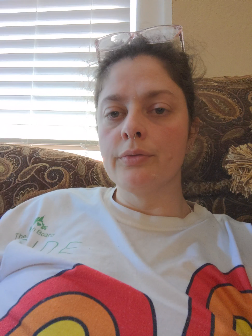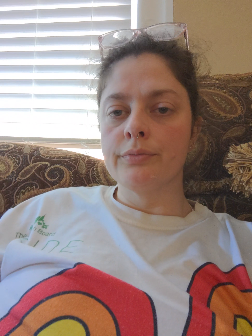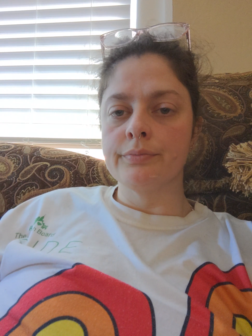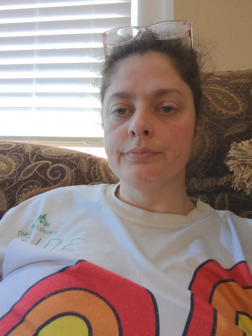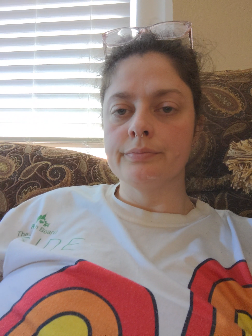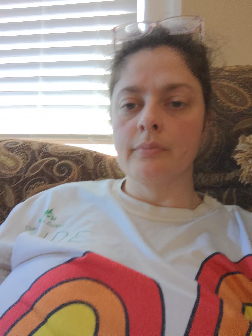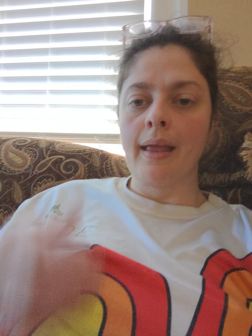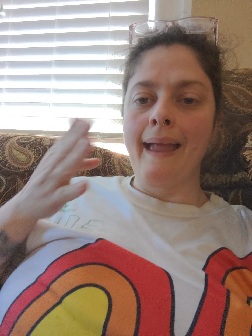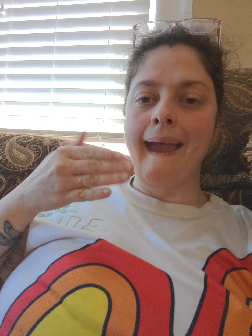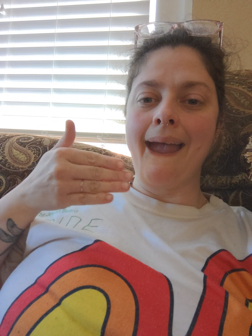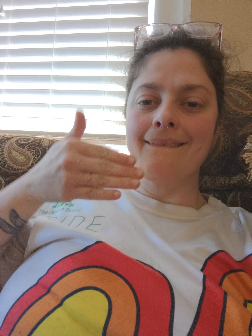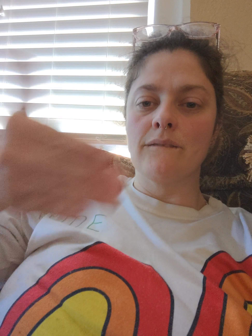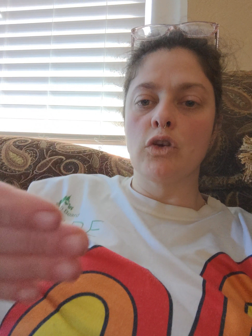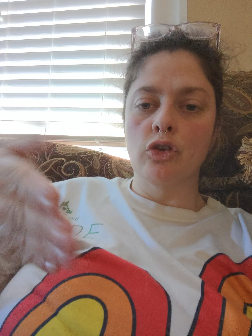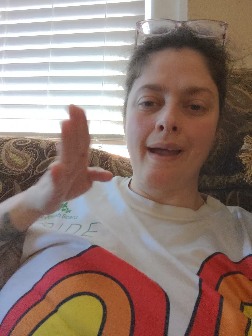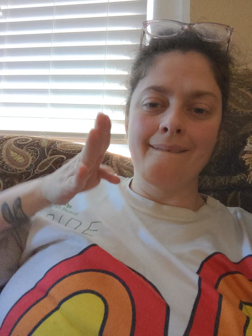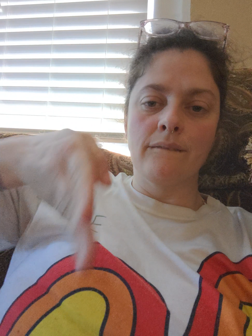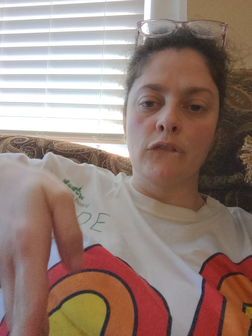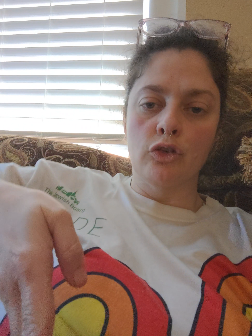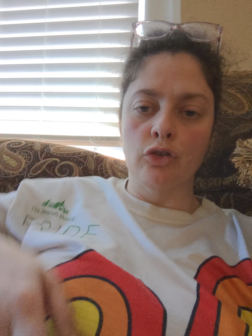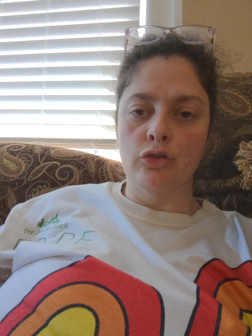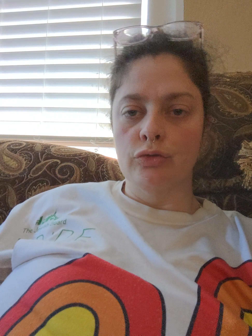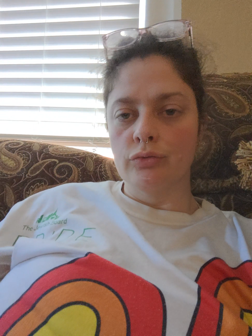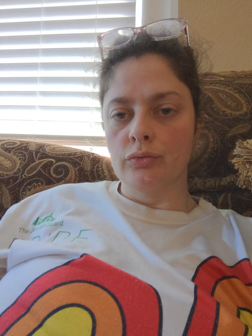after